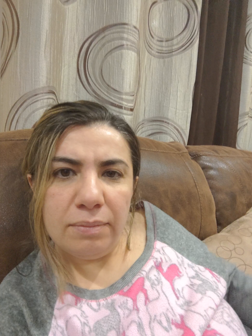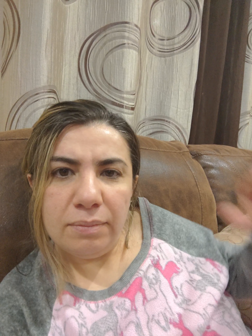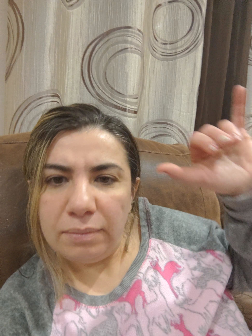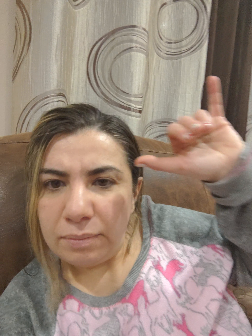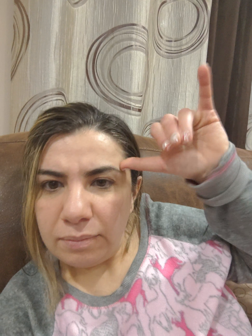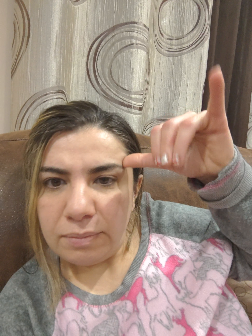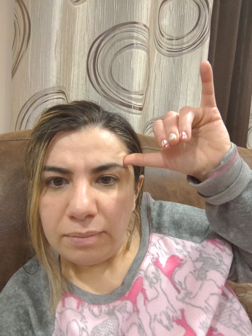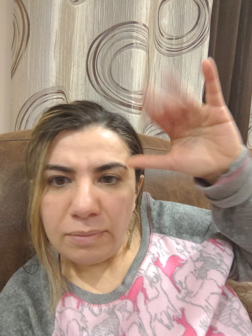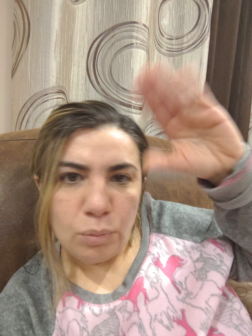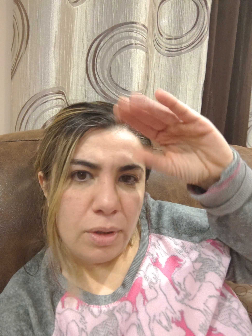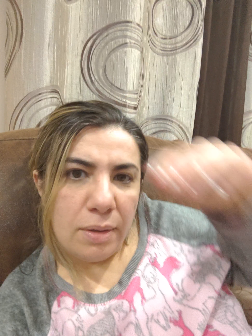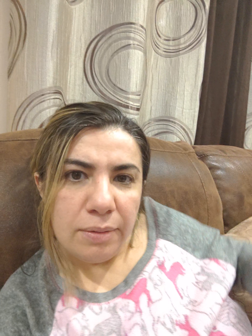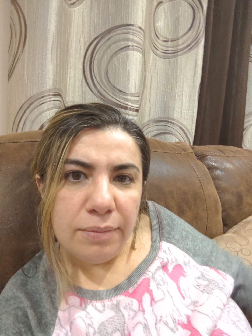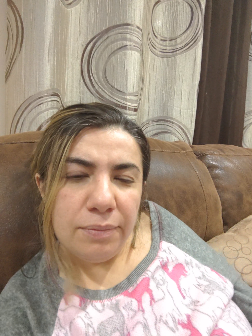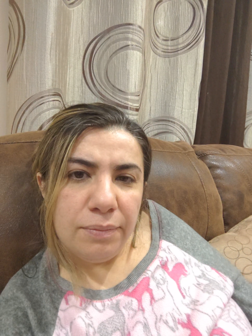cowboy